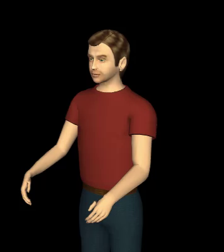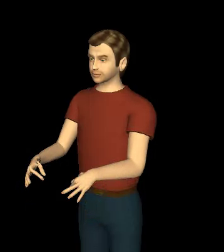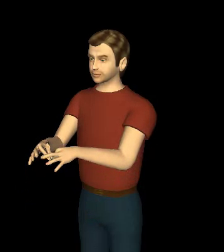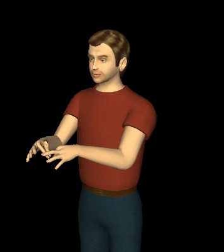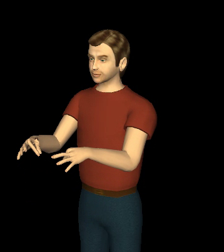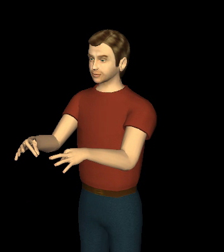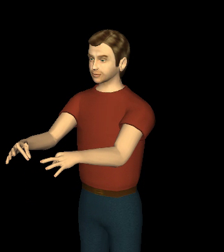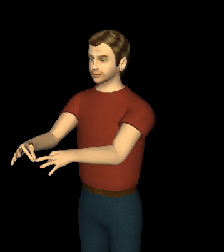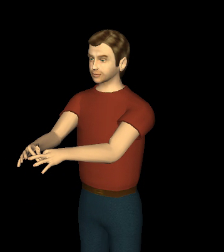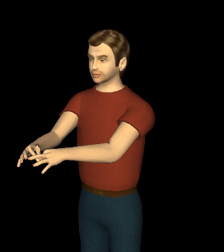غرفة